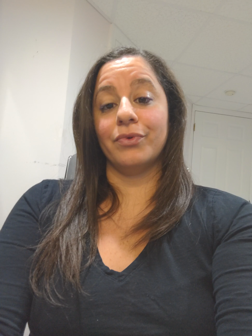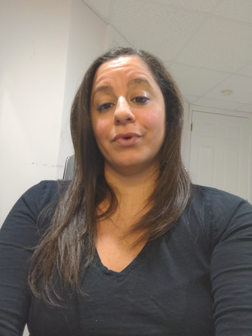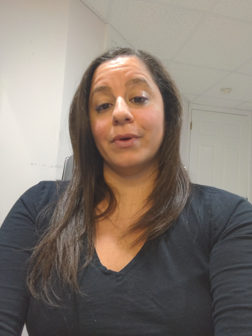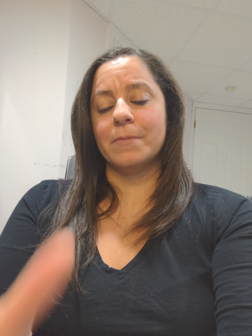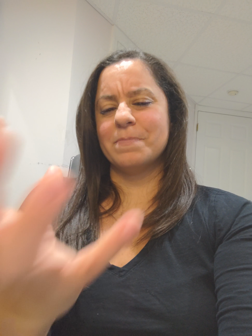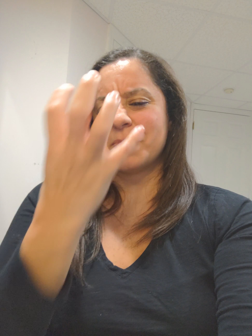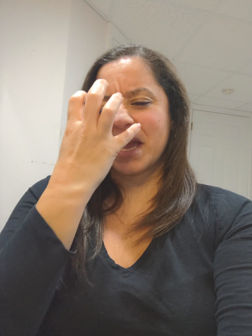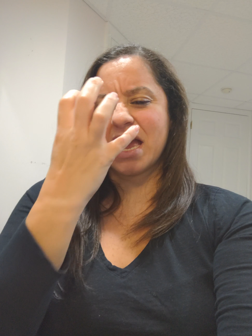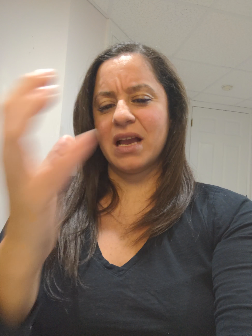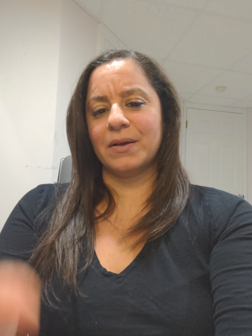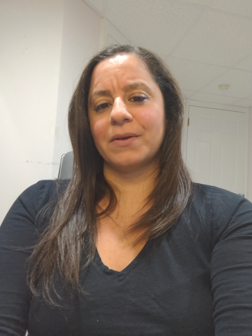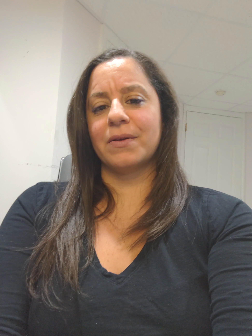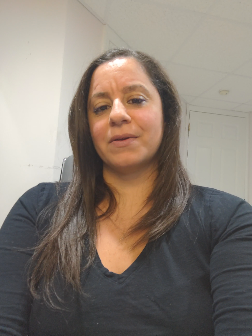mad